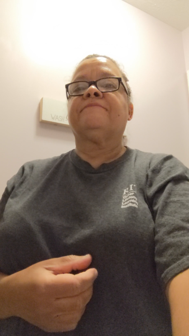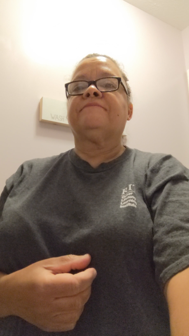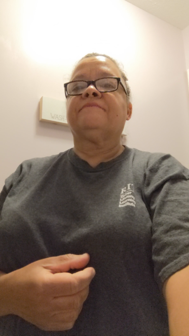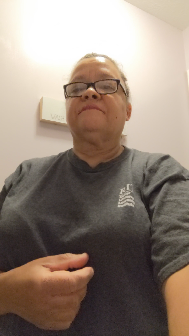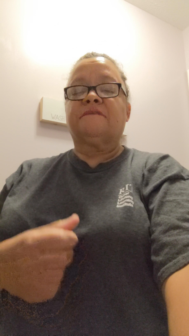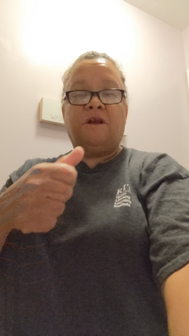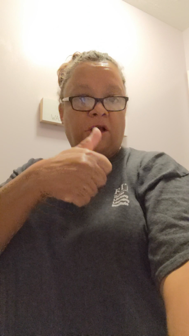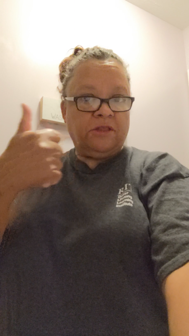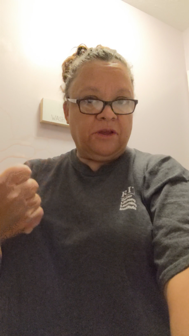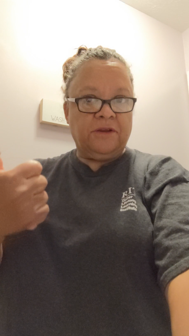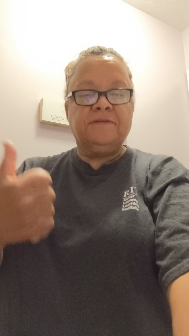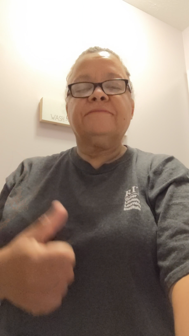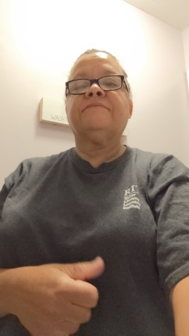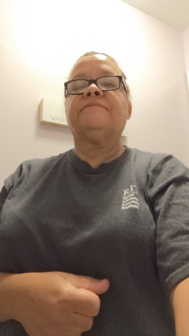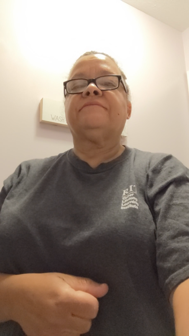other